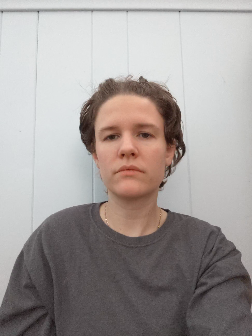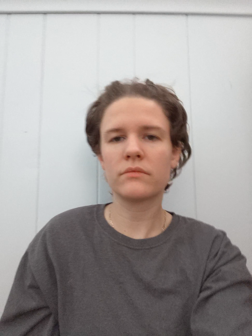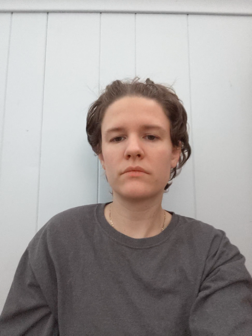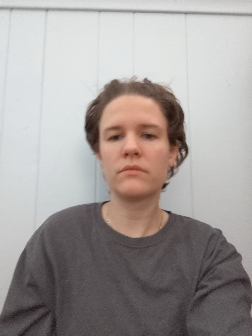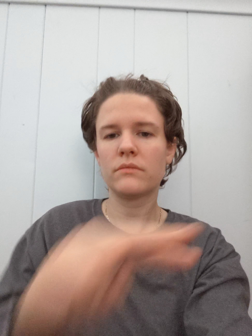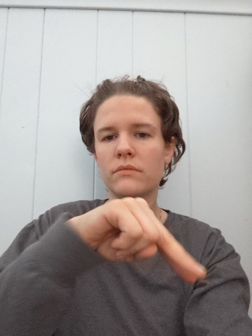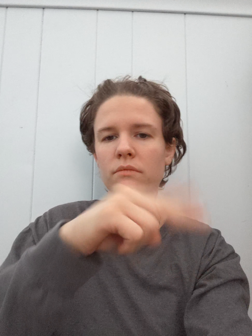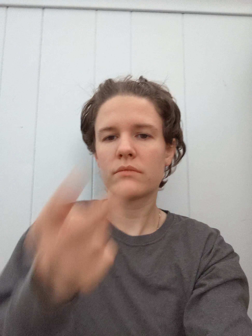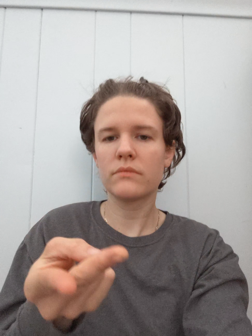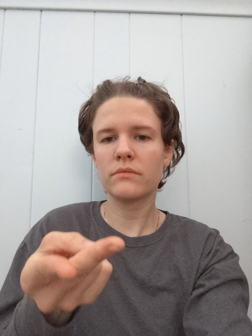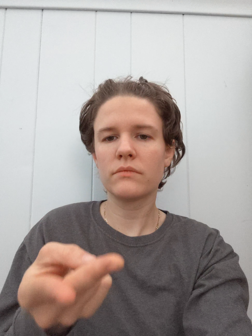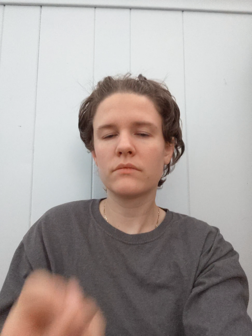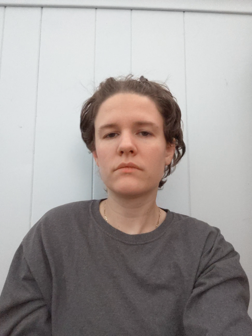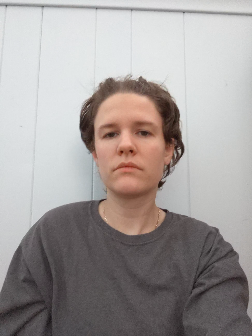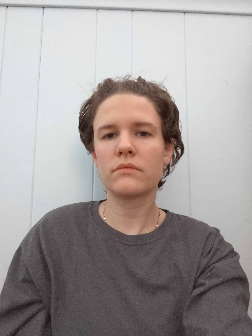fall